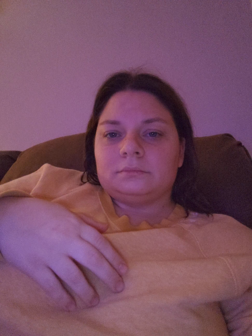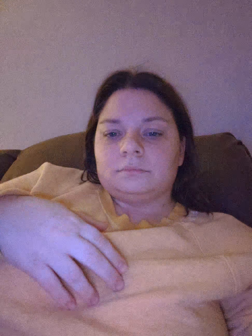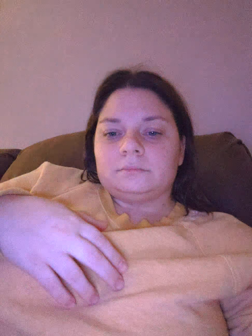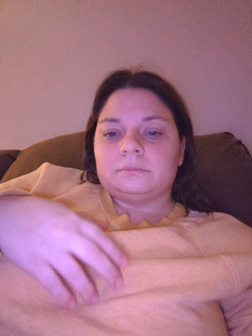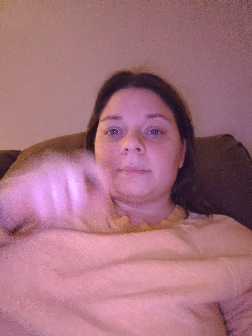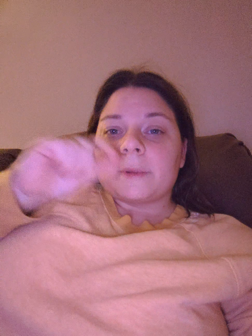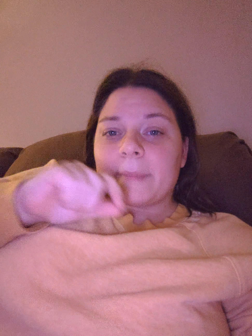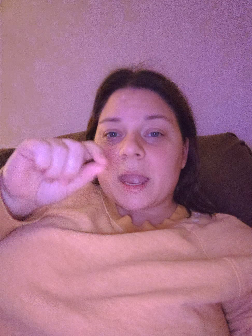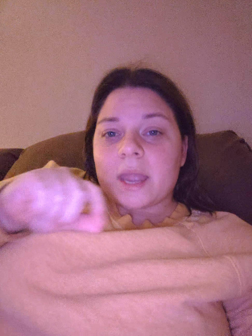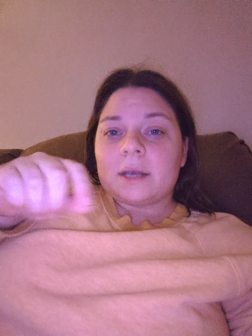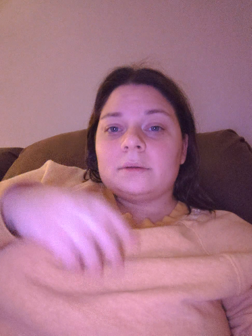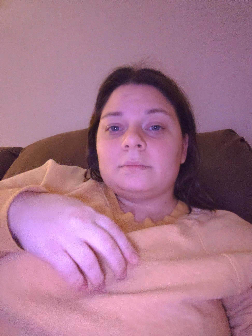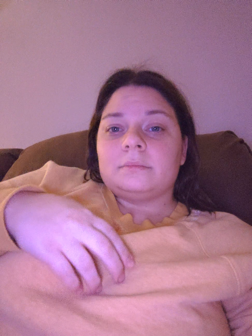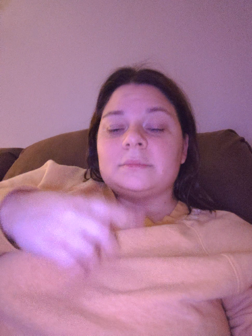pen